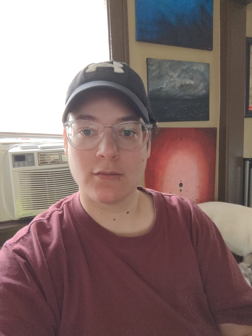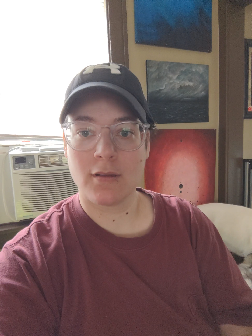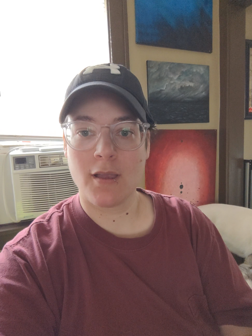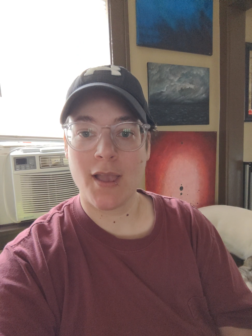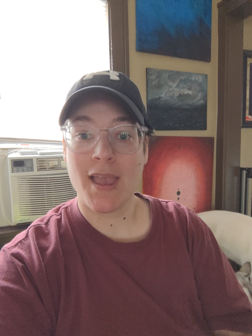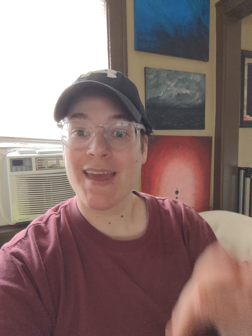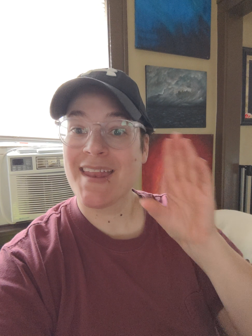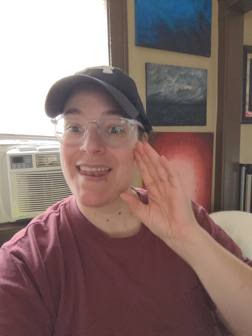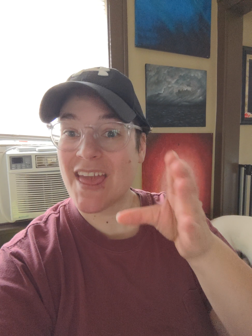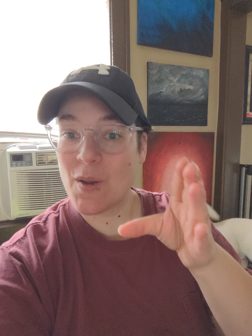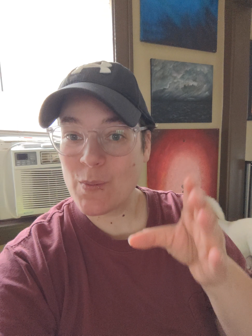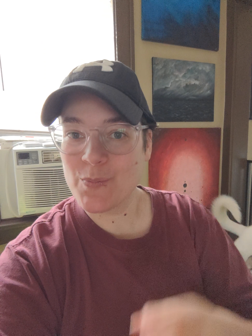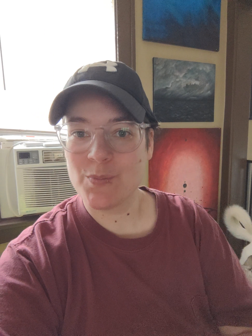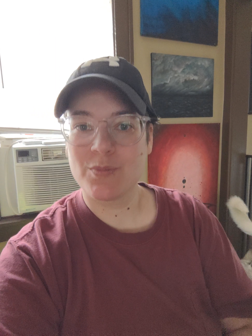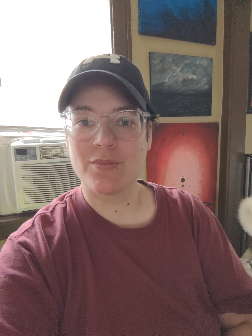hello